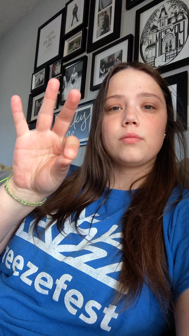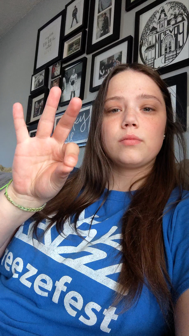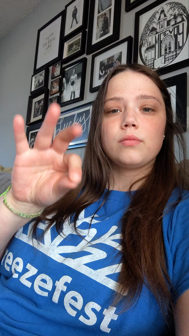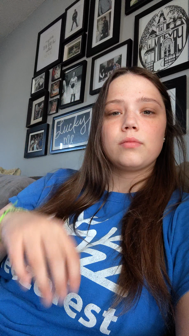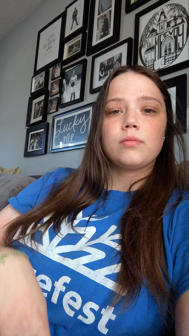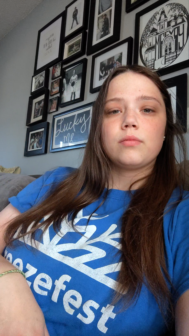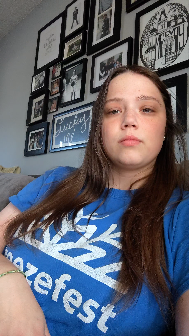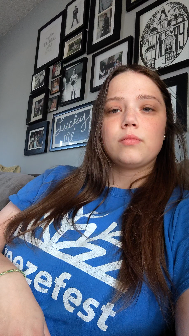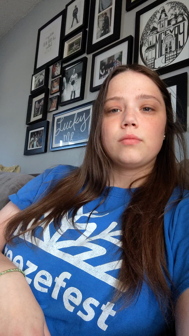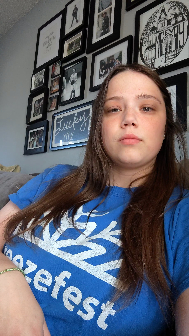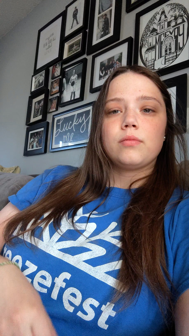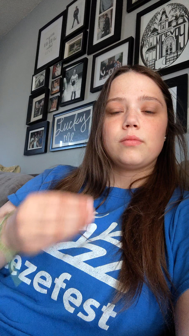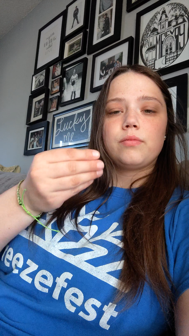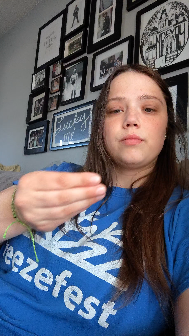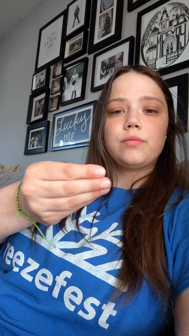feed